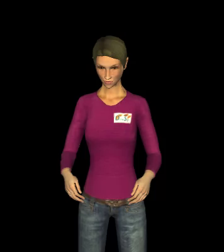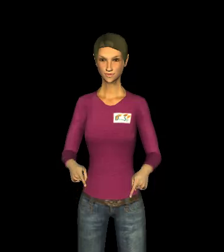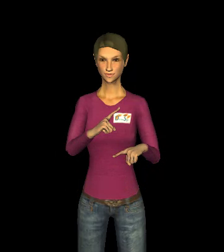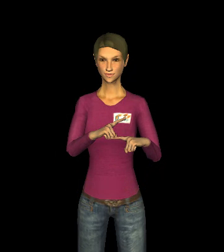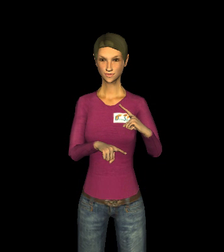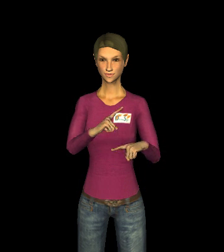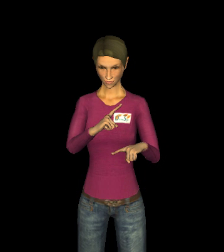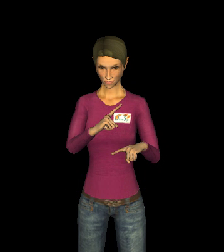هدايا